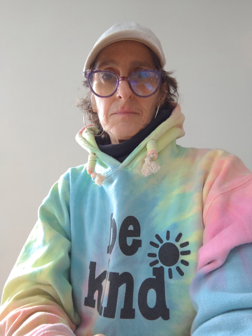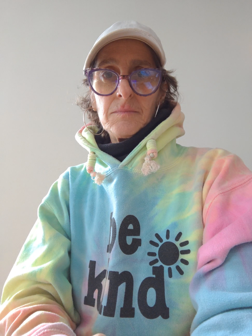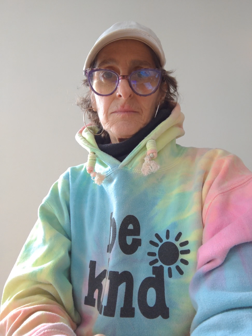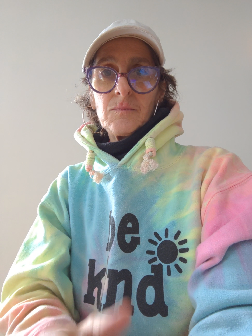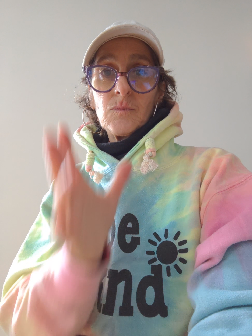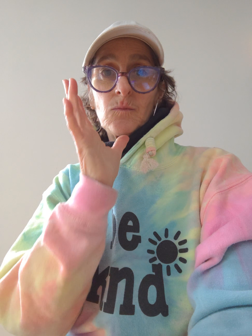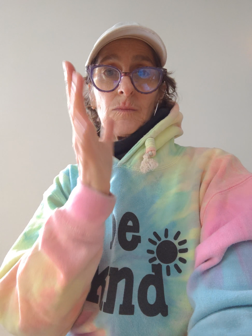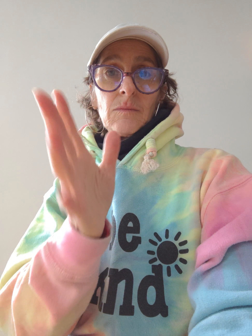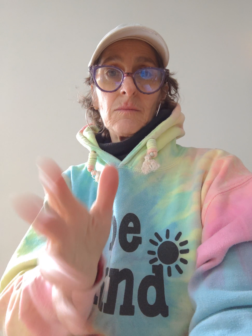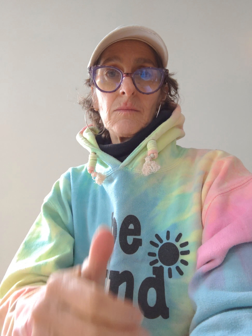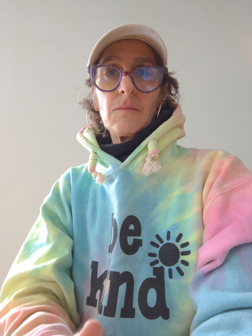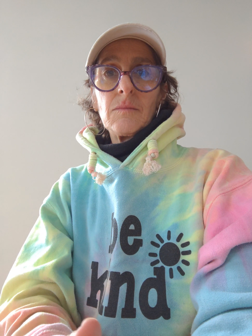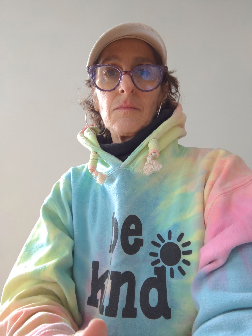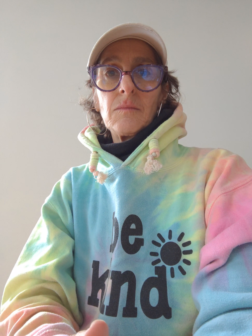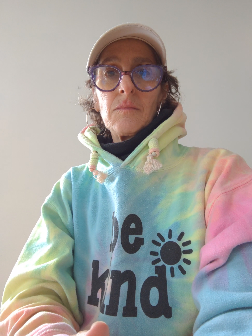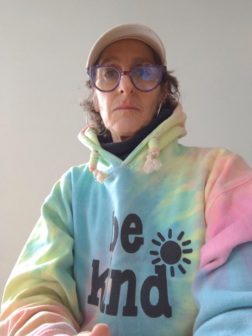grandma